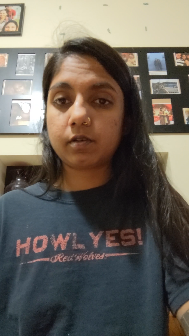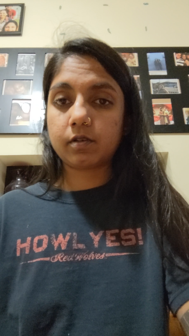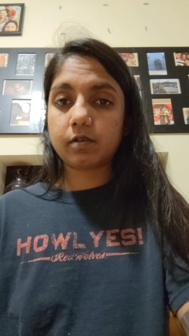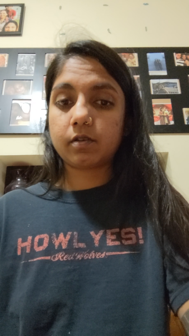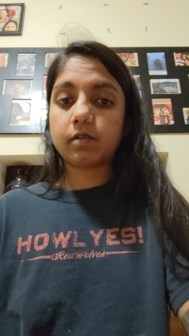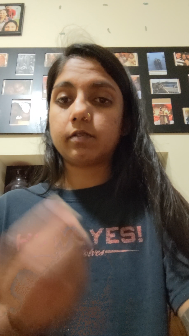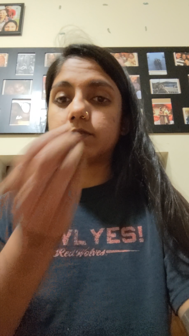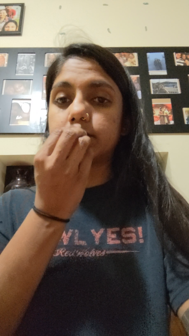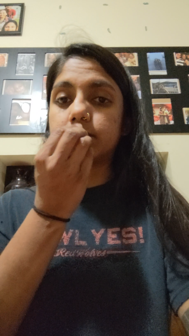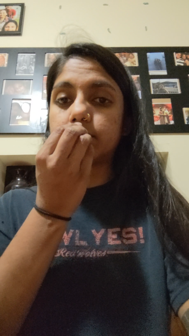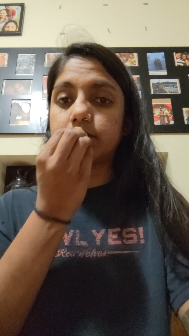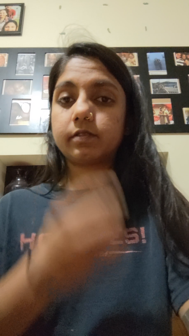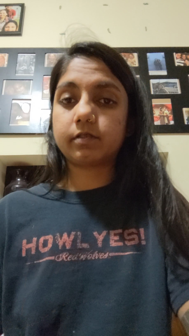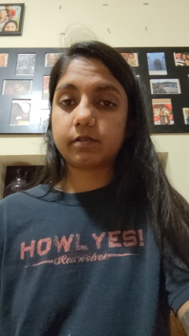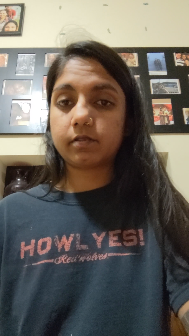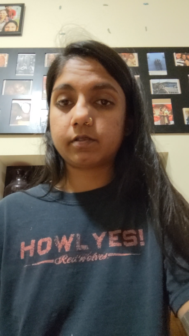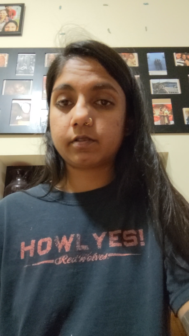eat